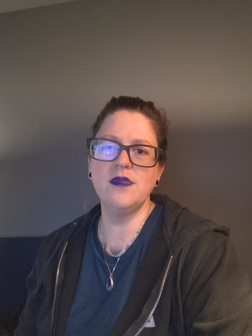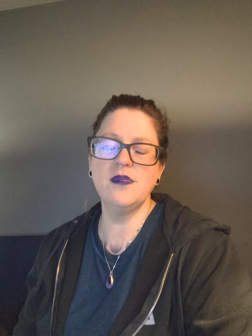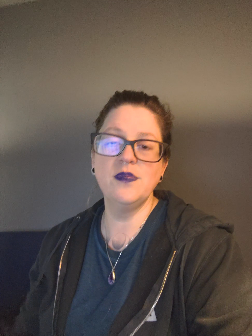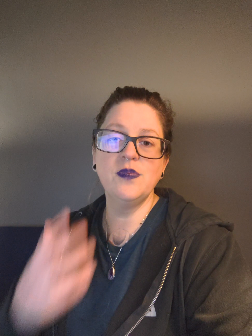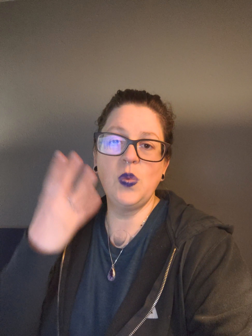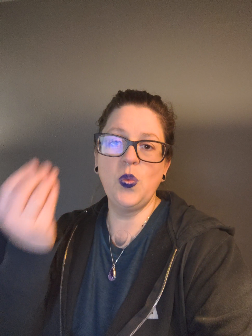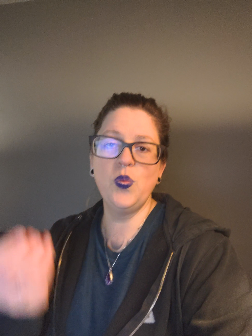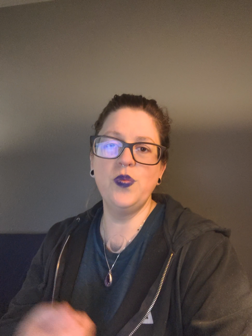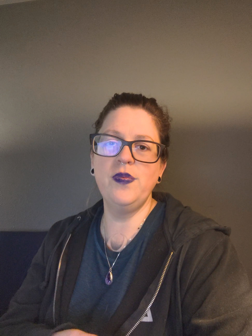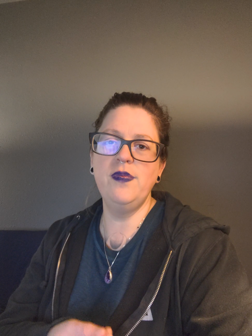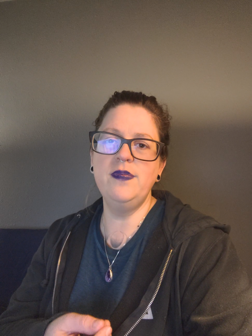go